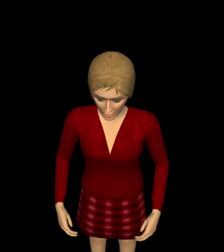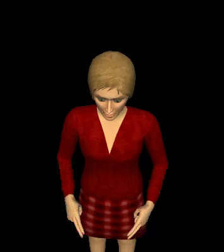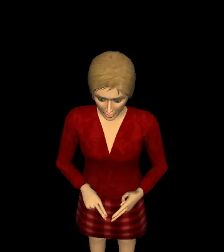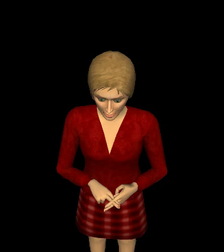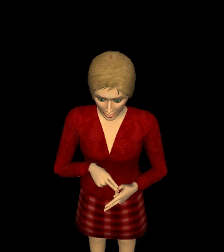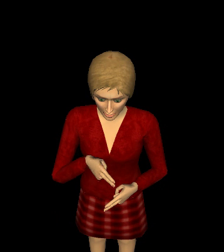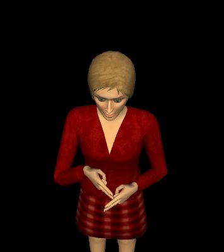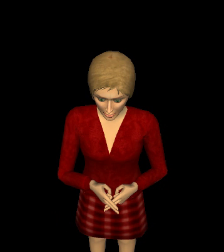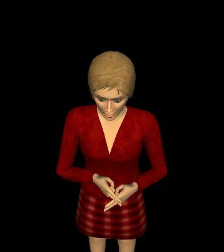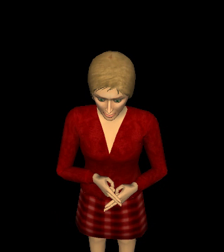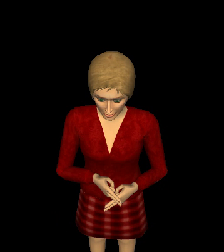اسم